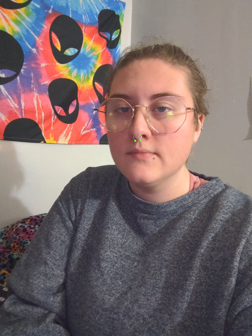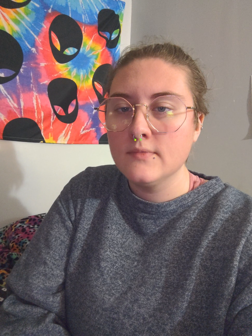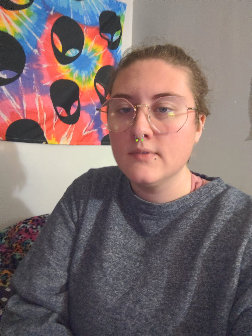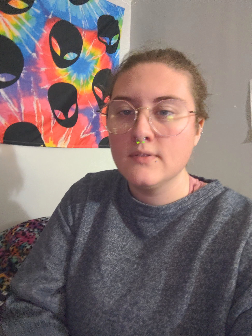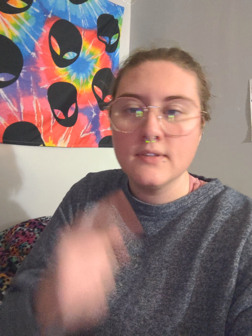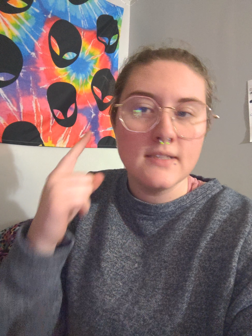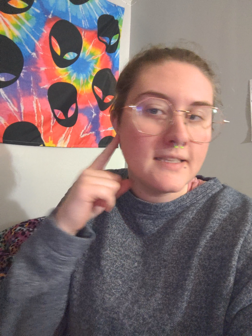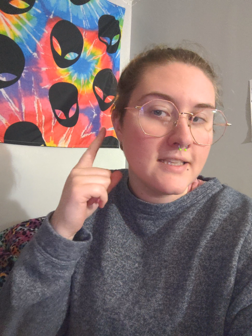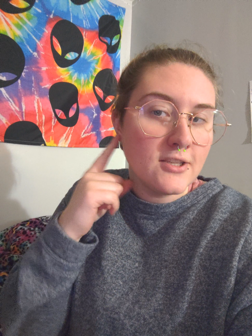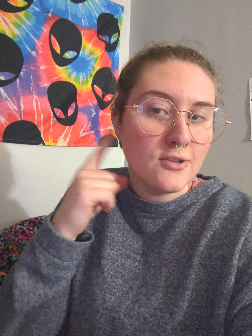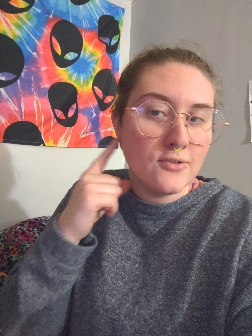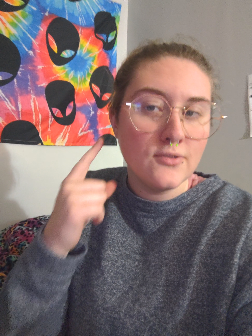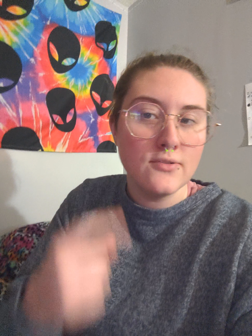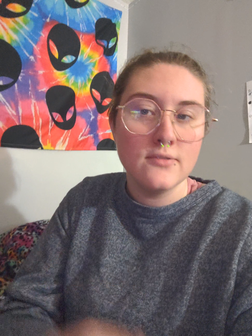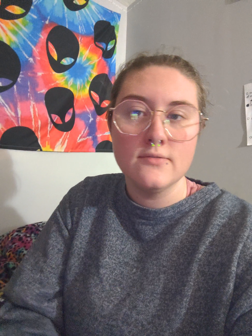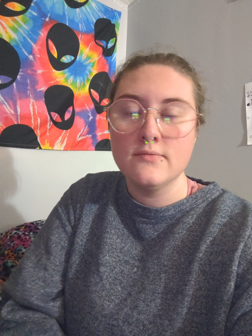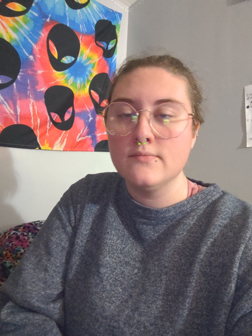ear